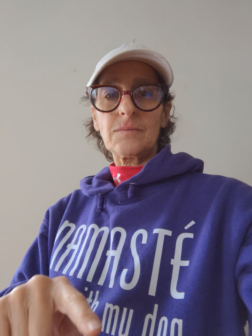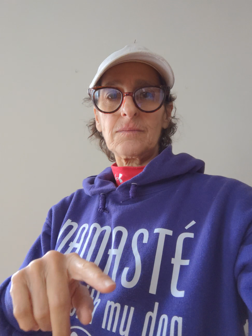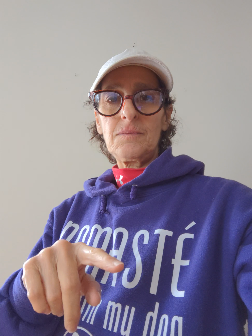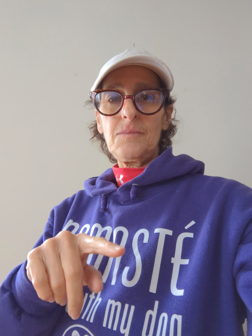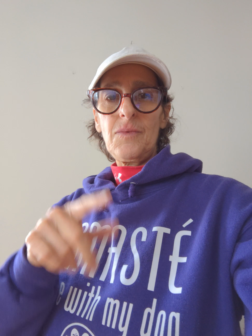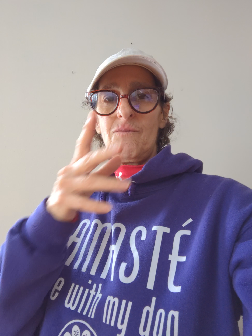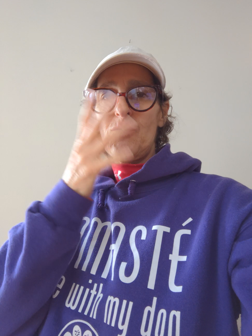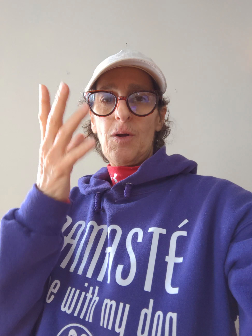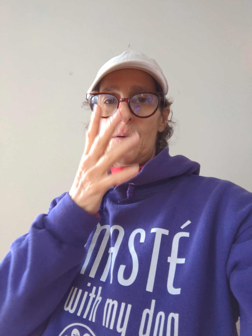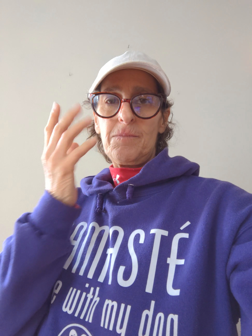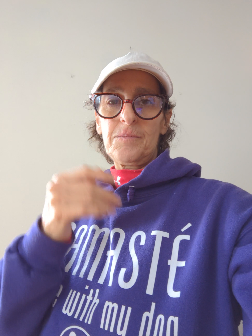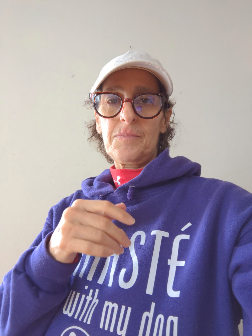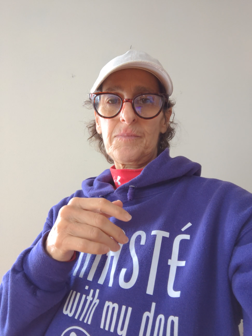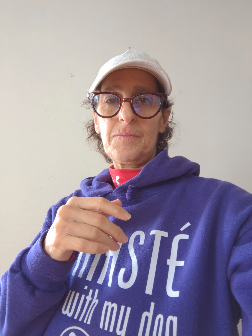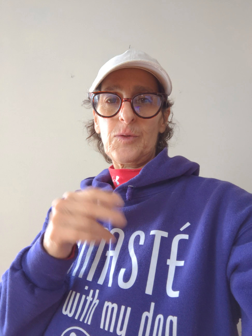farm